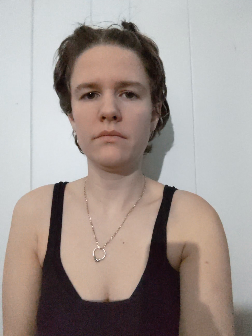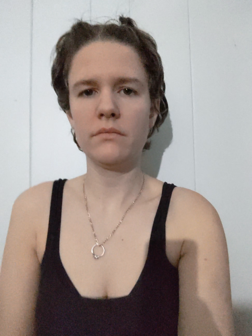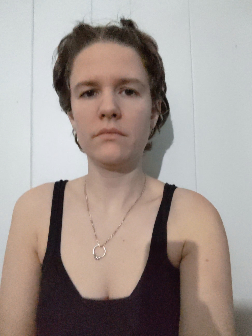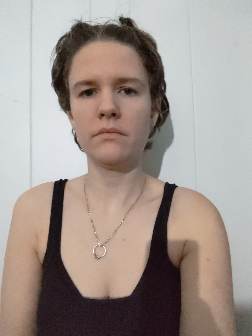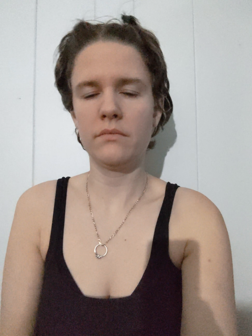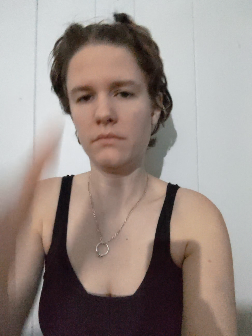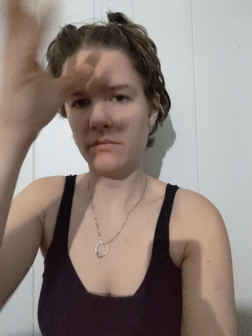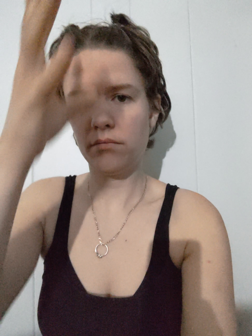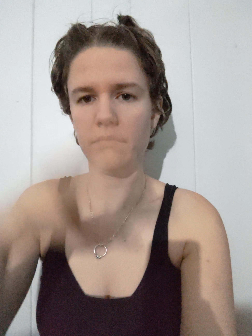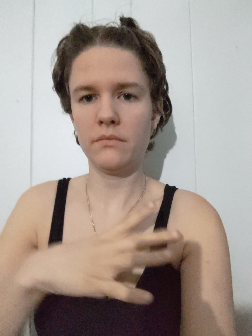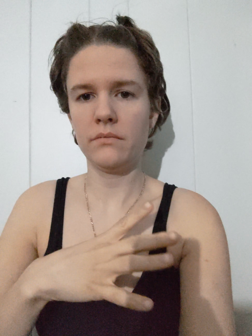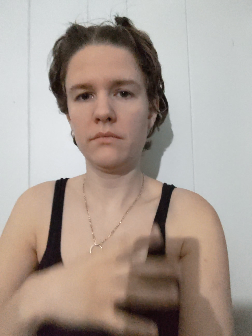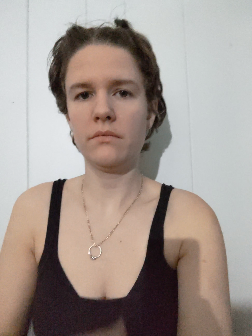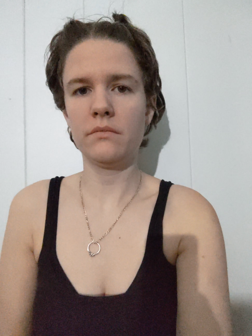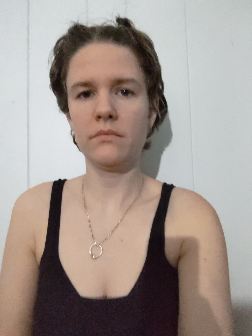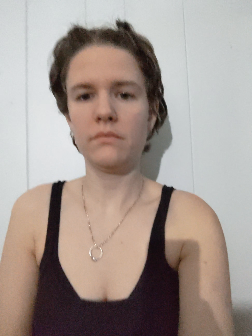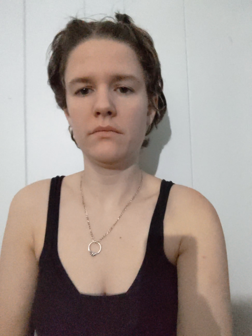man